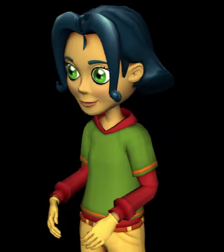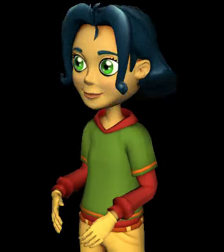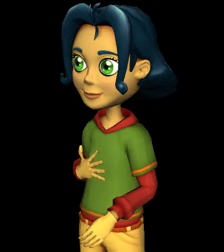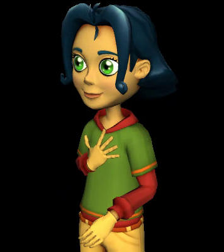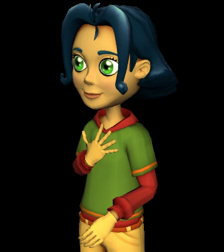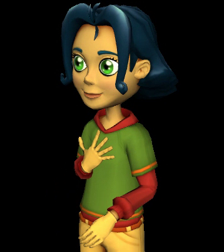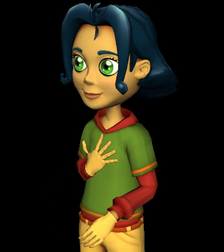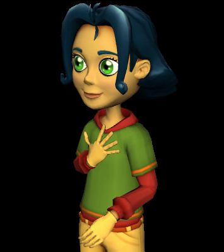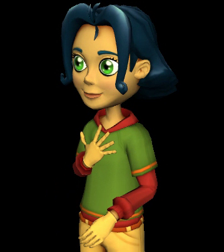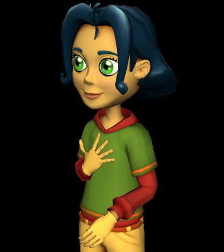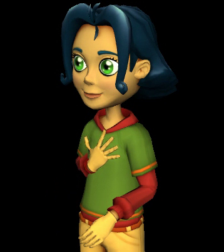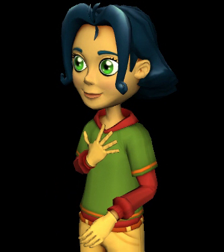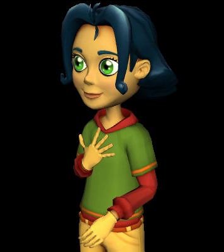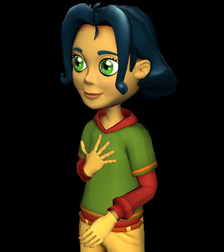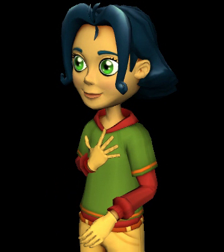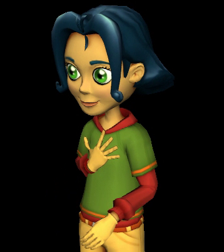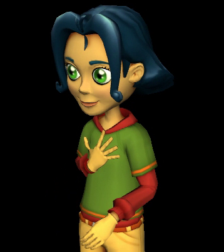يقدر